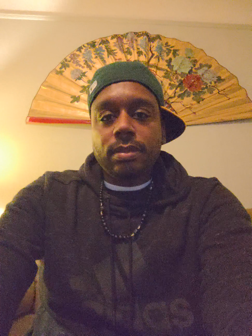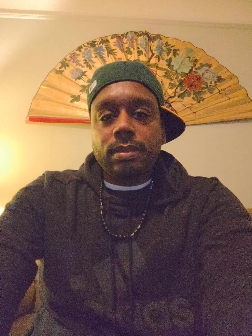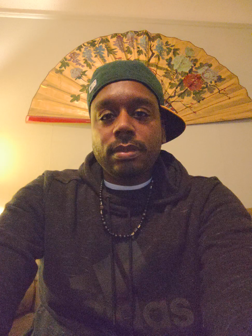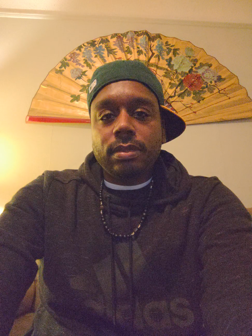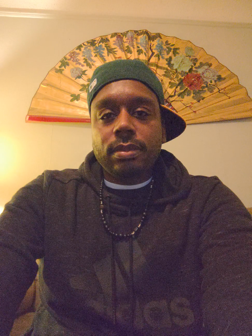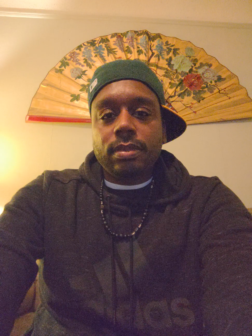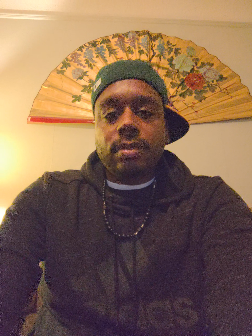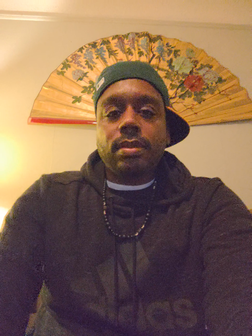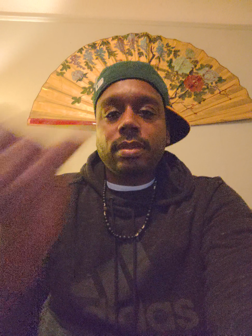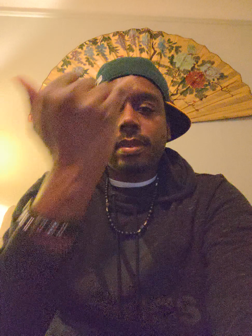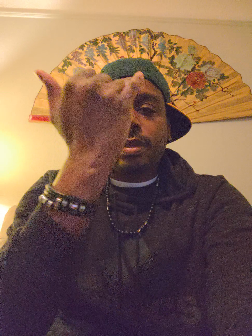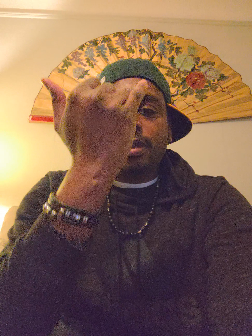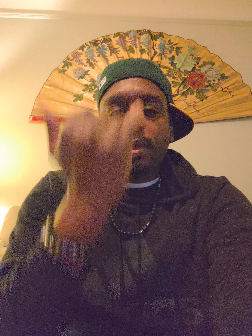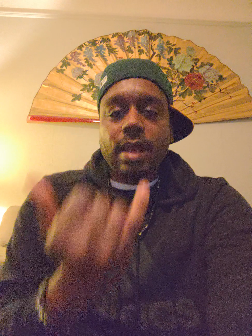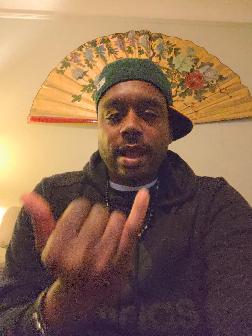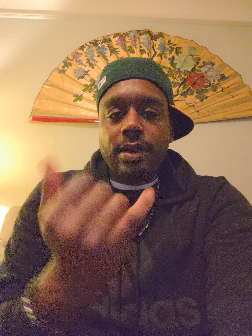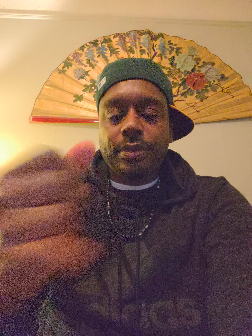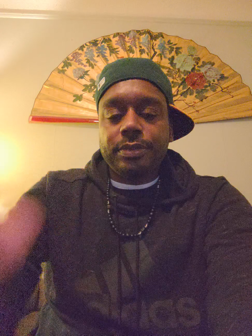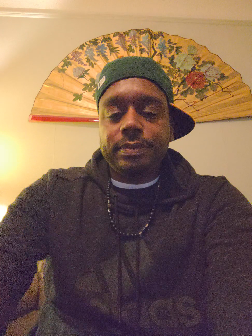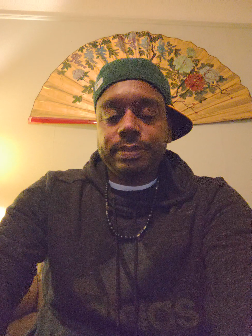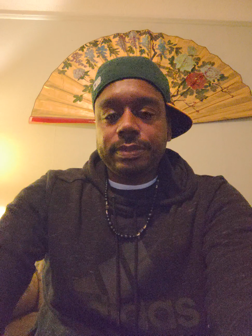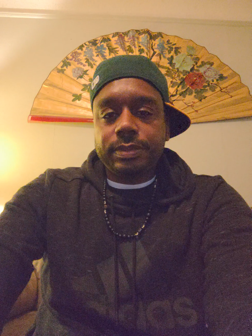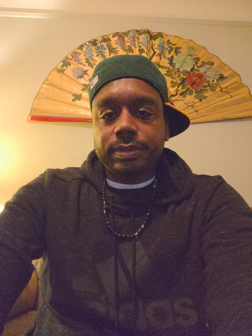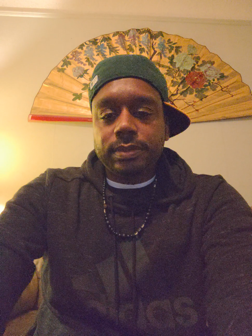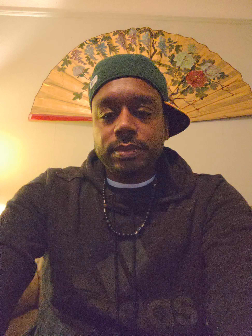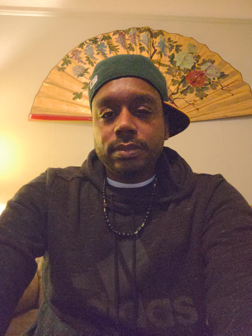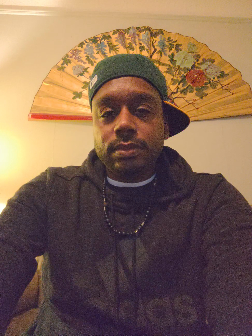now